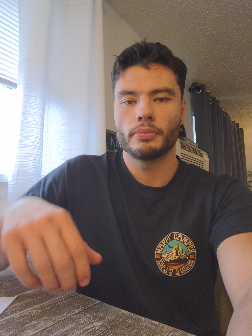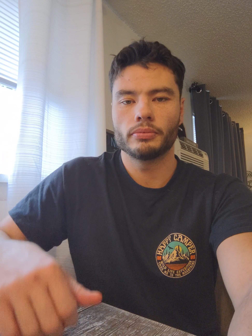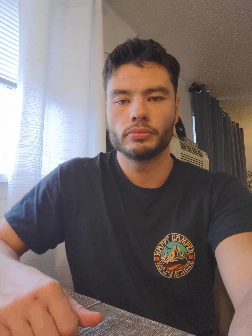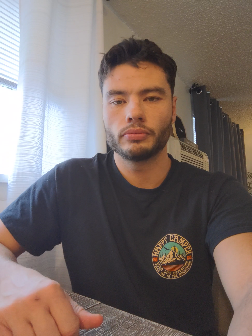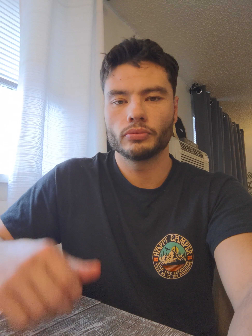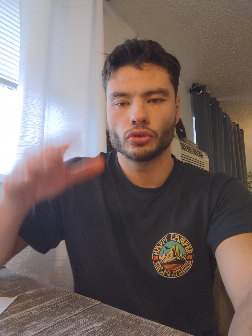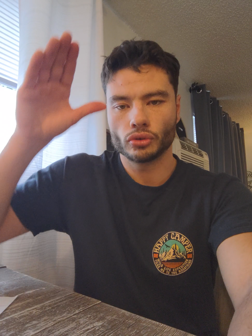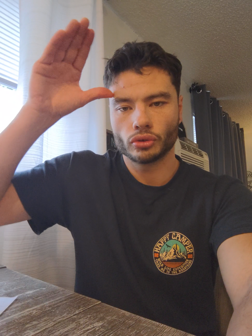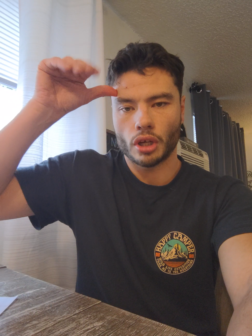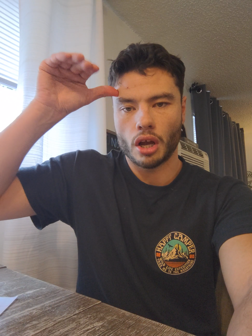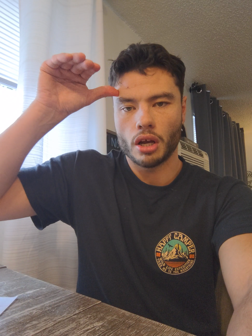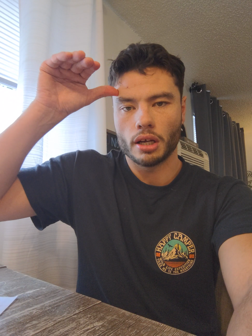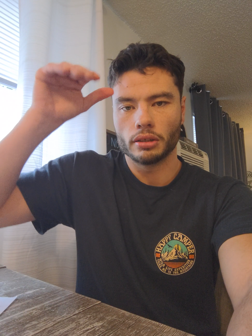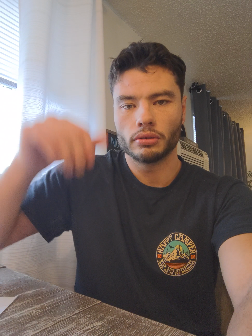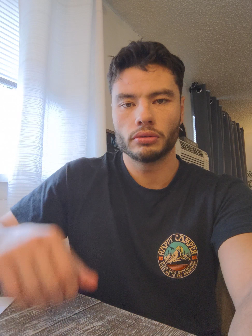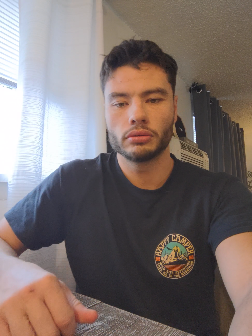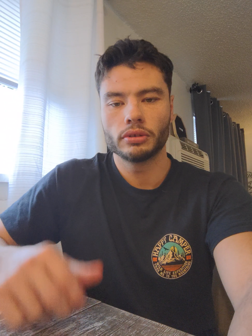donkey